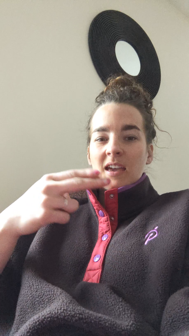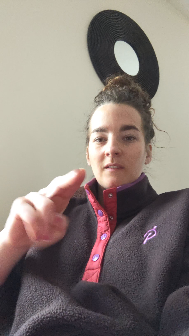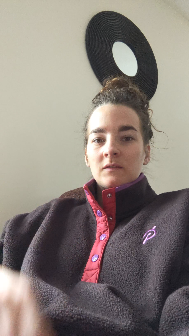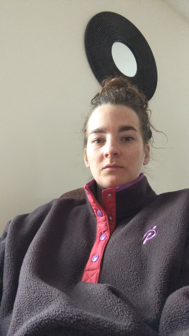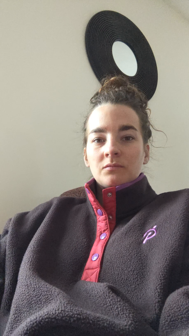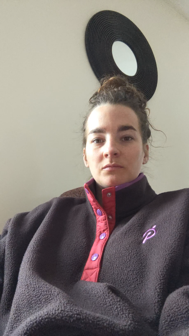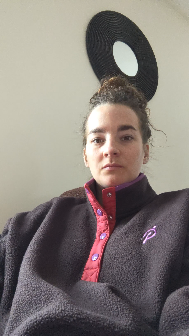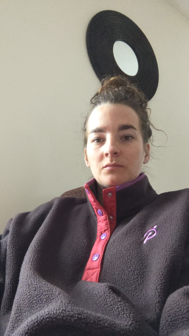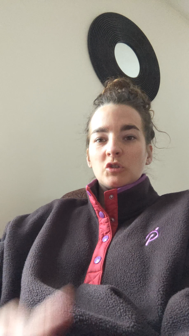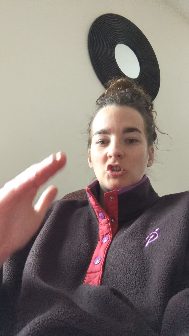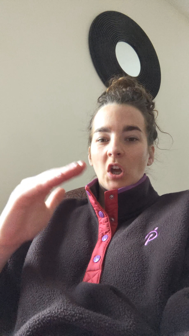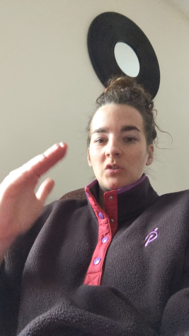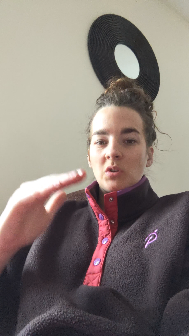downtown